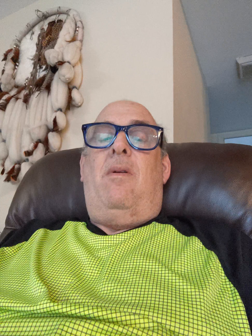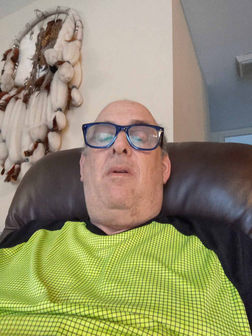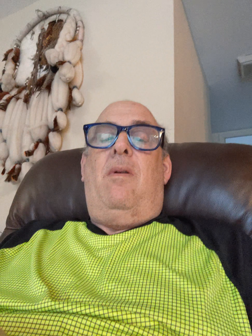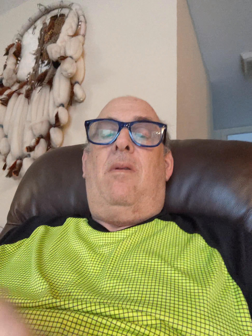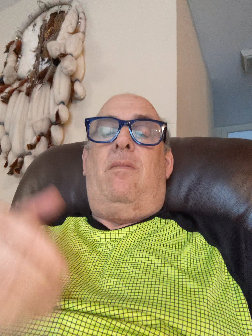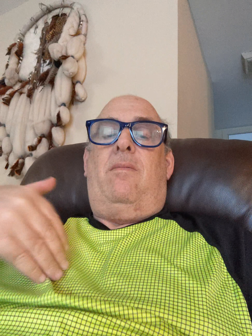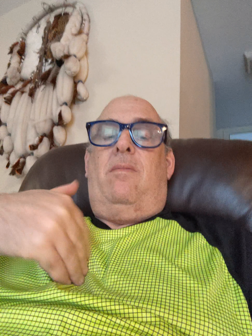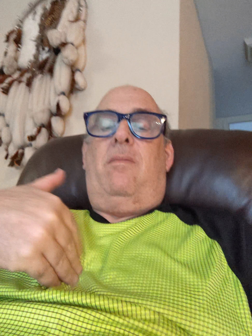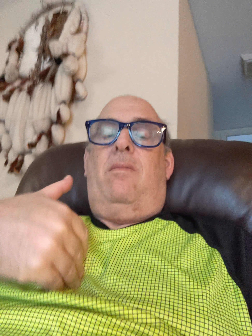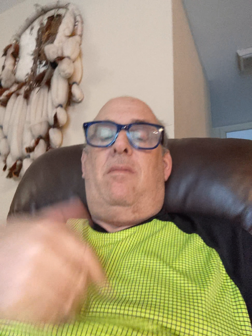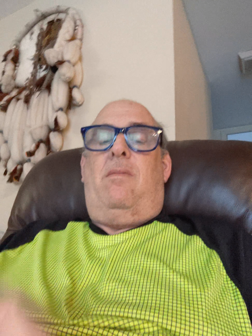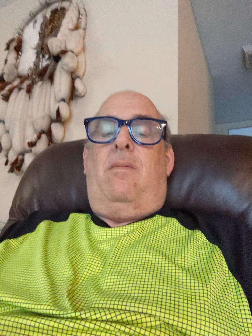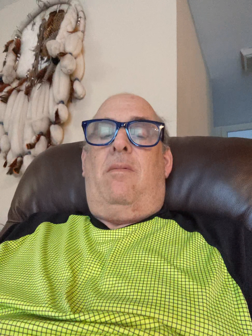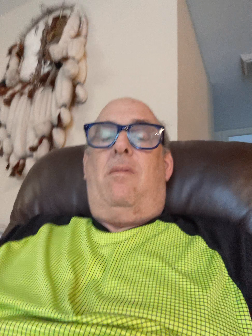animal